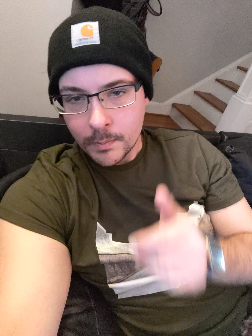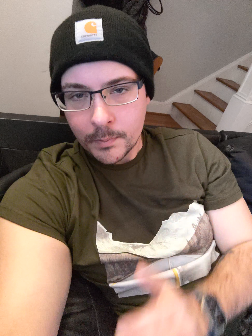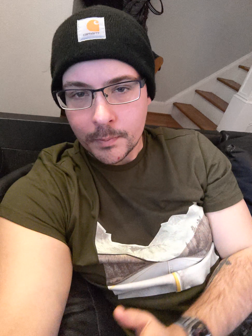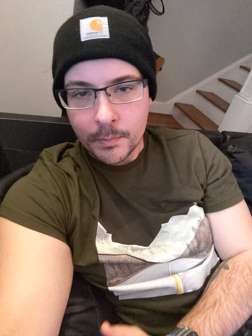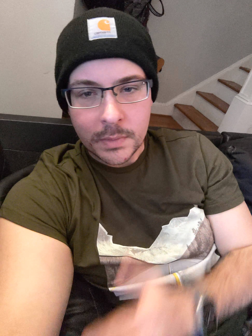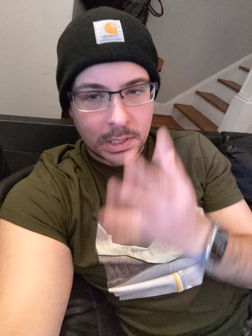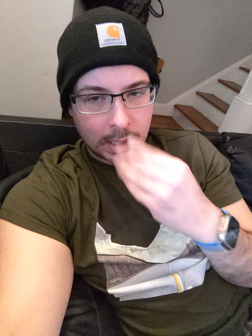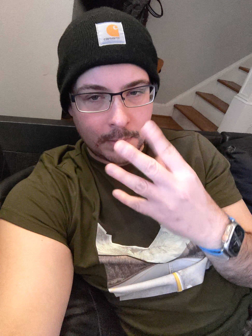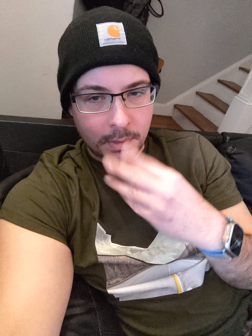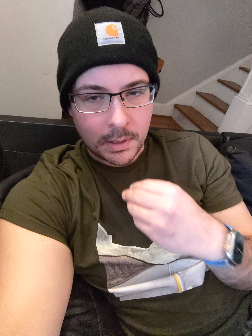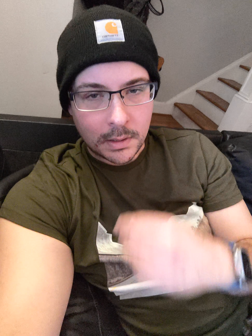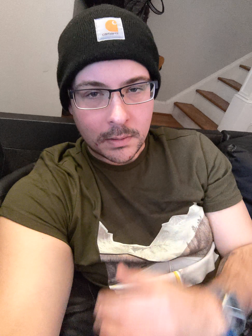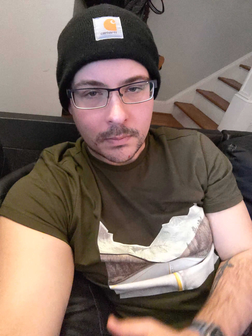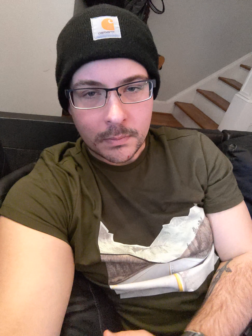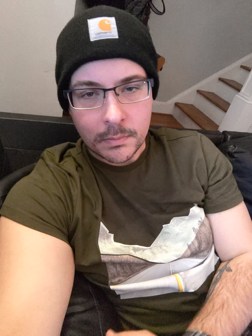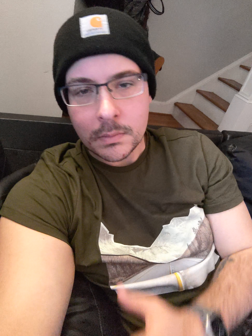sleepy